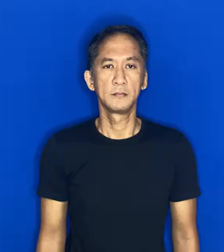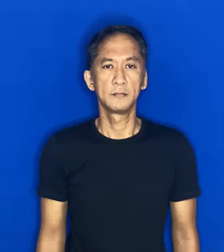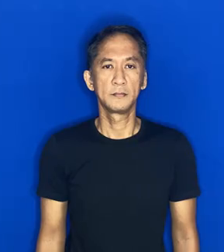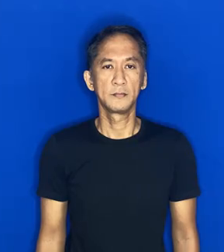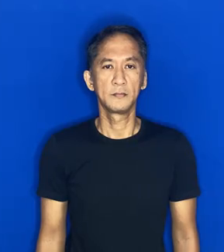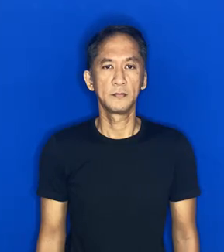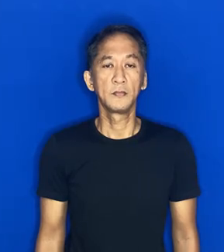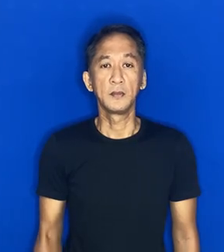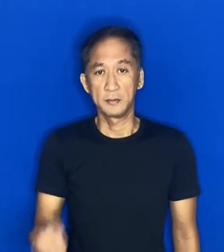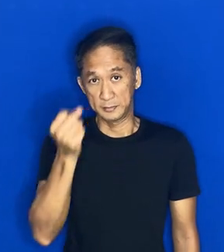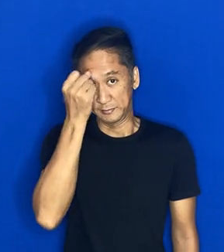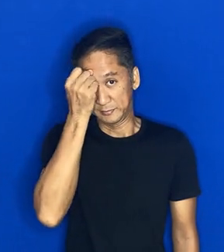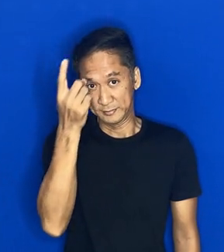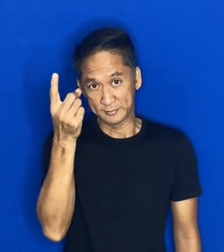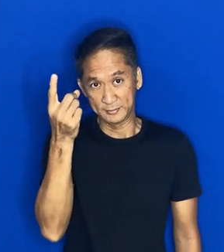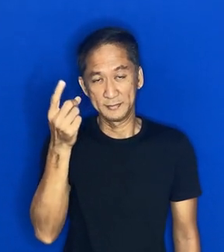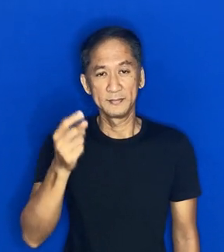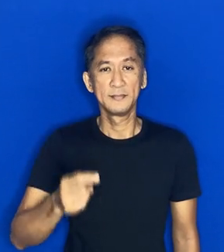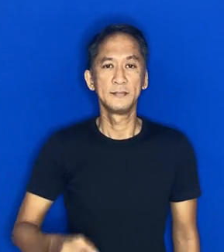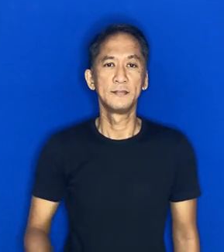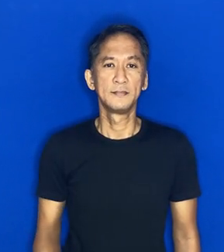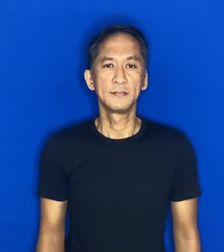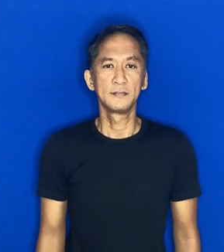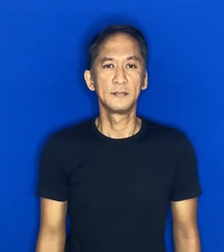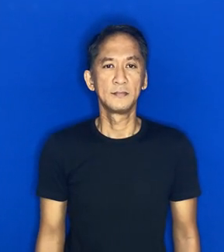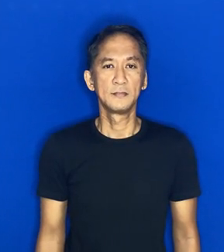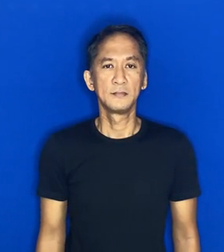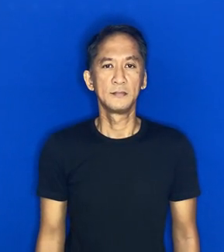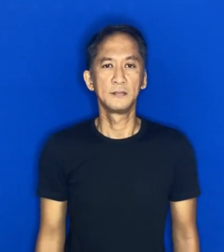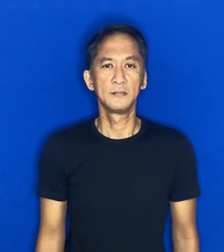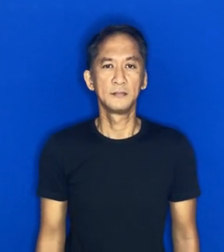understand